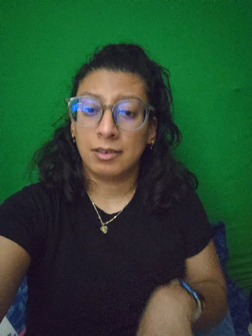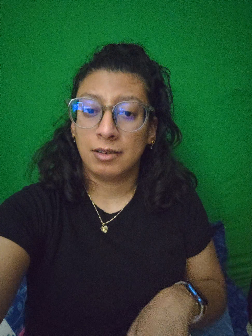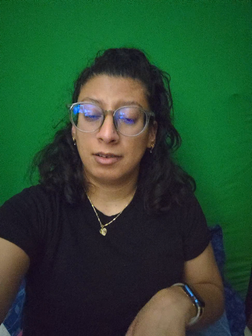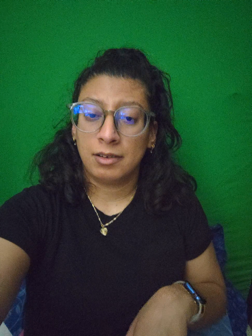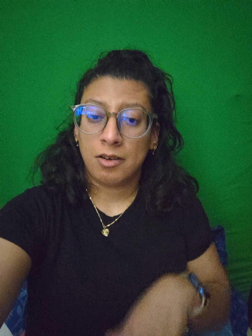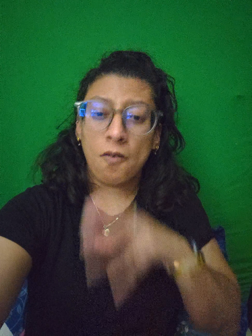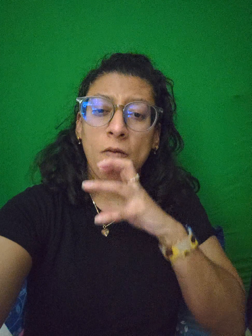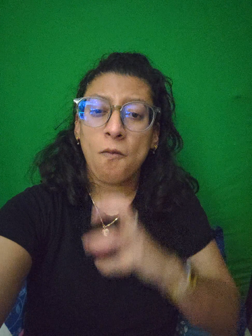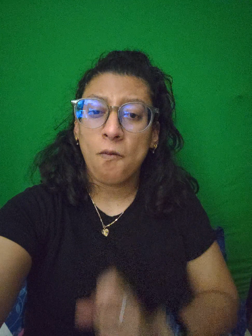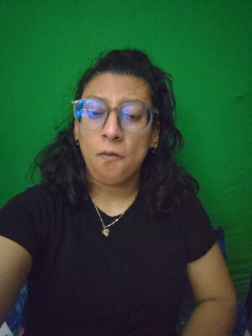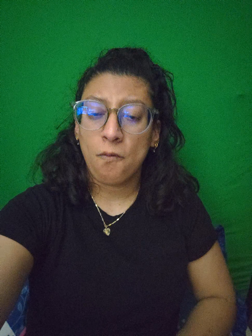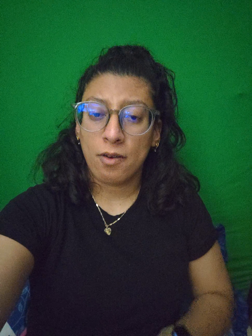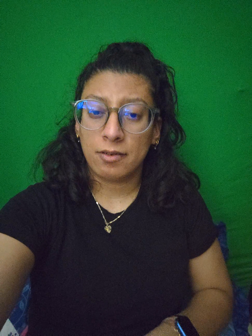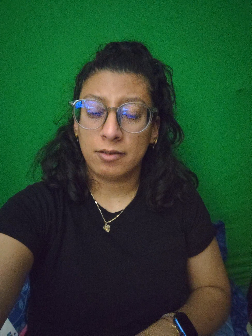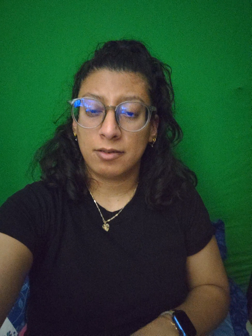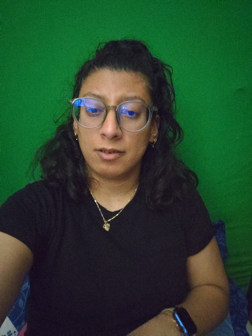old